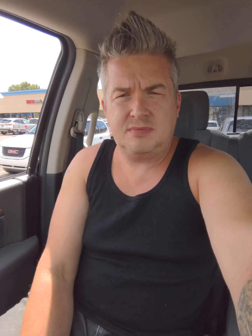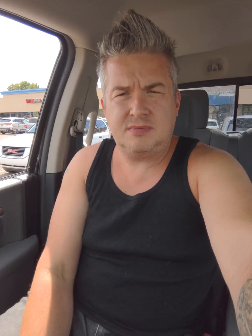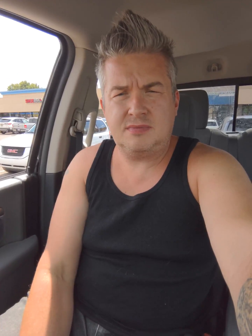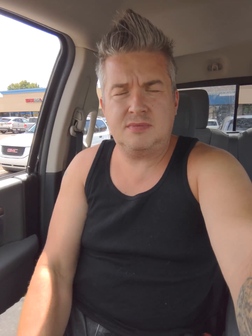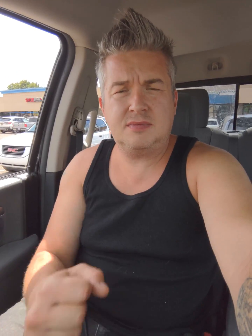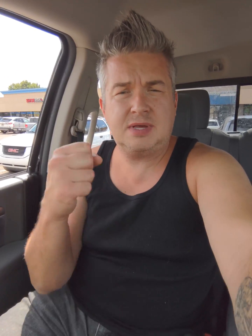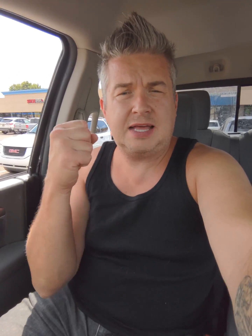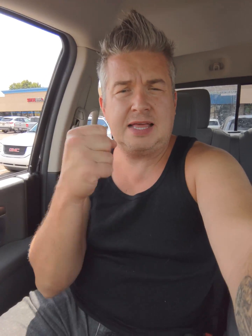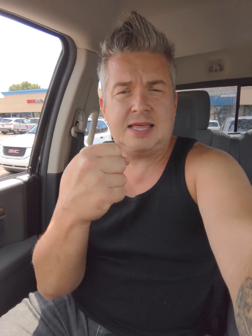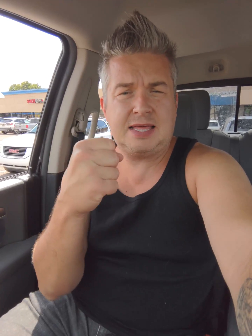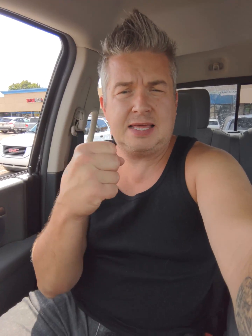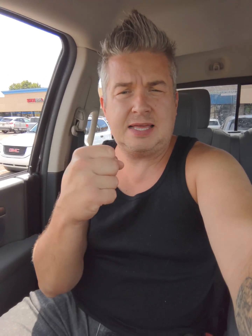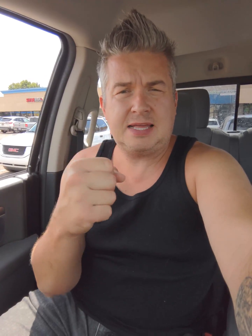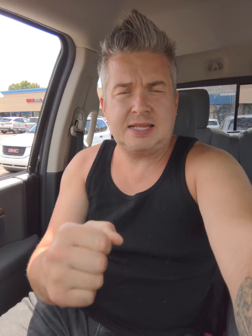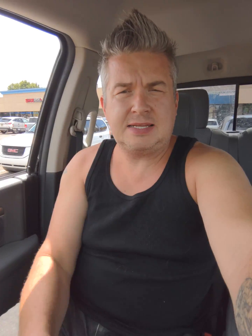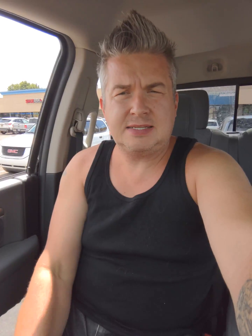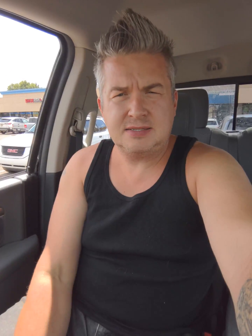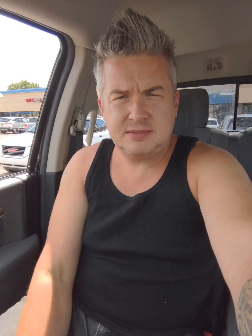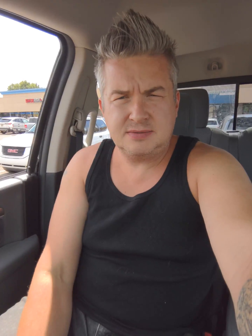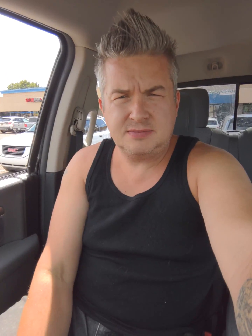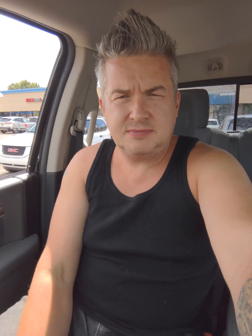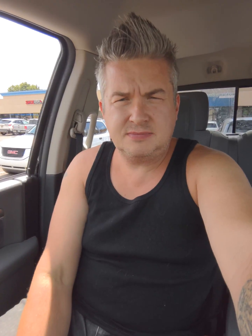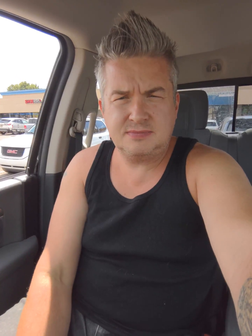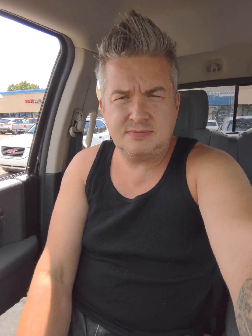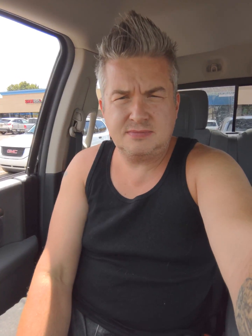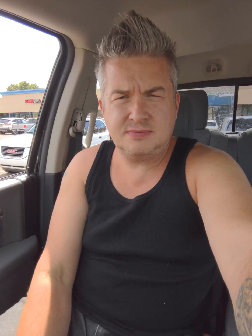hit